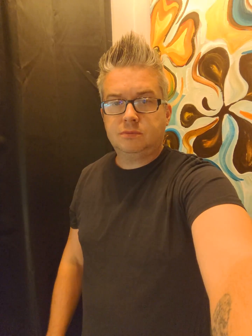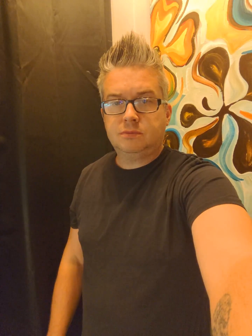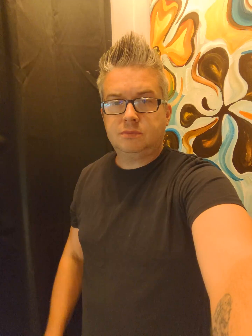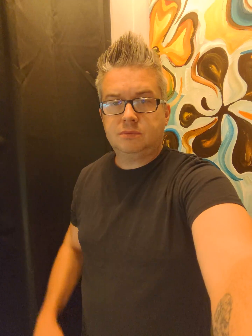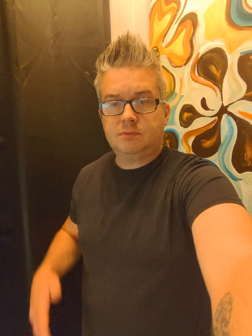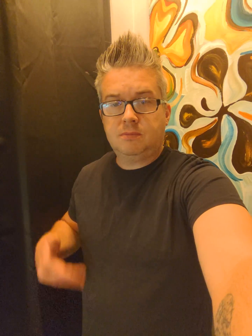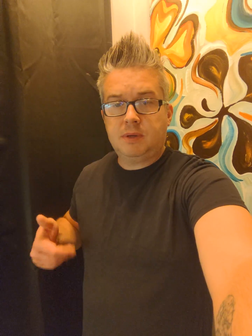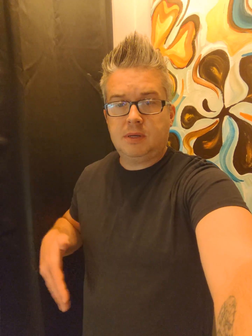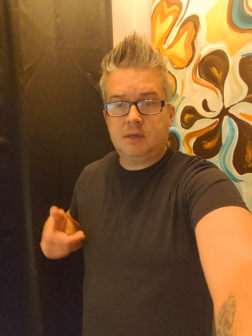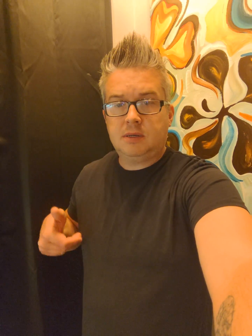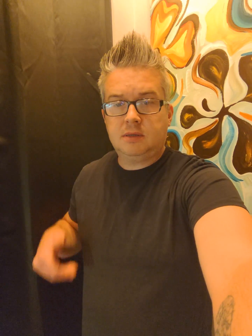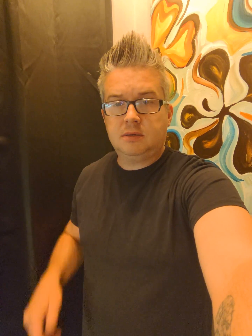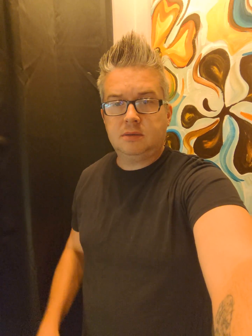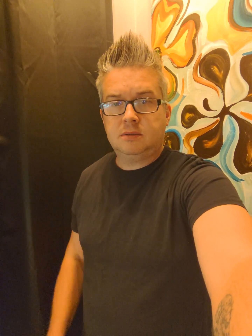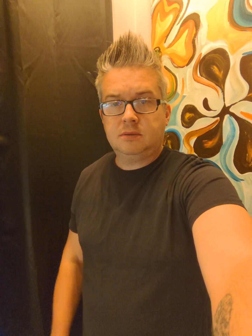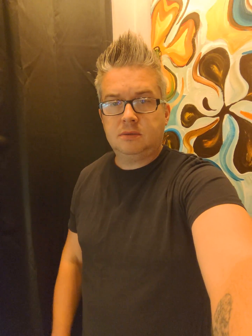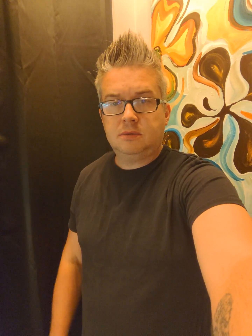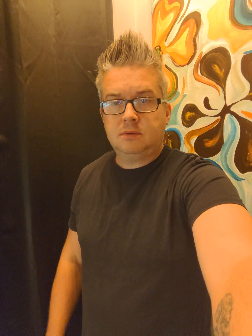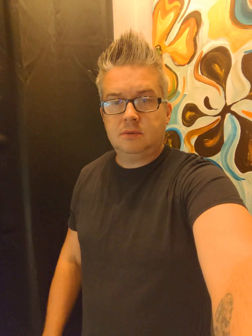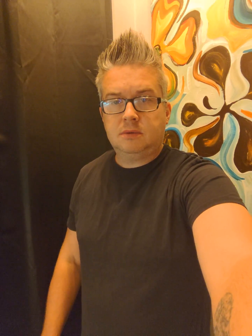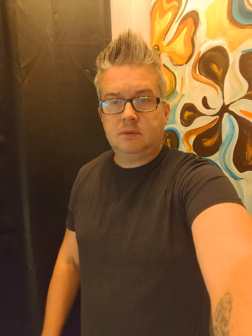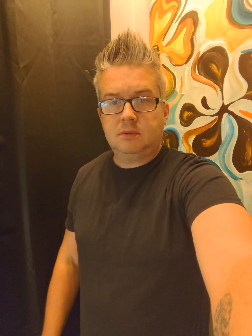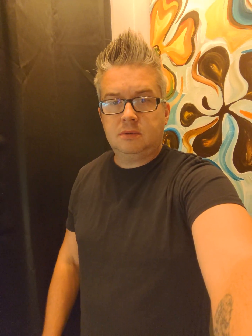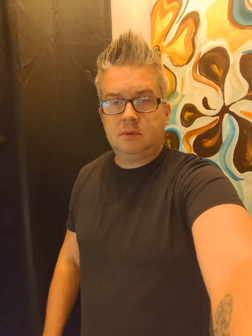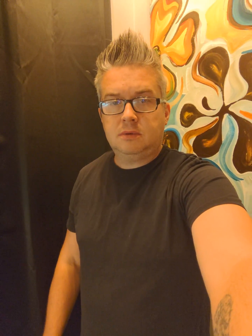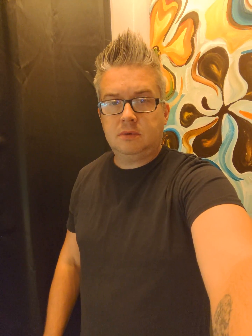pants